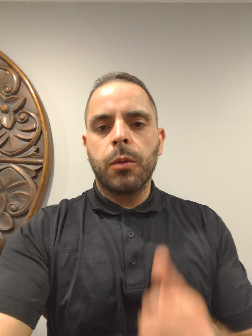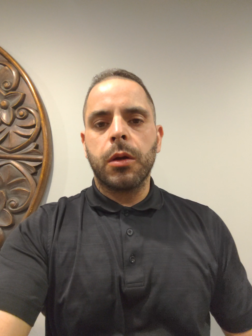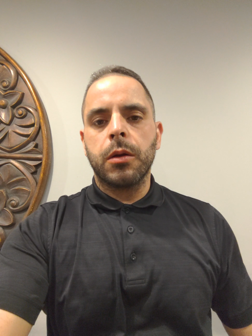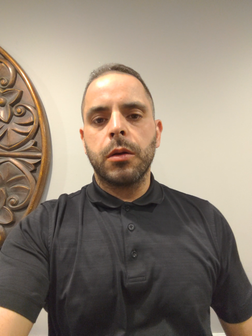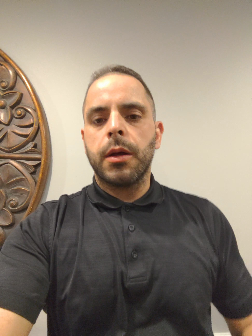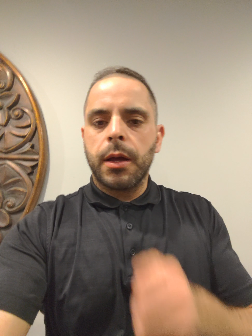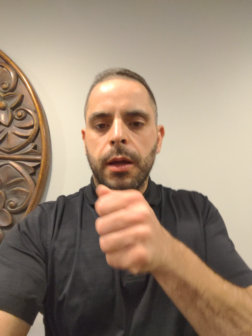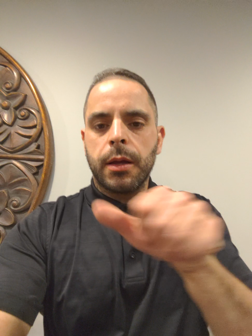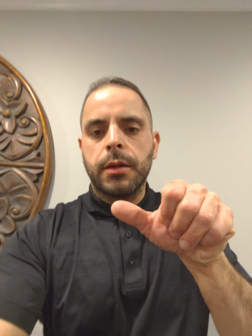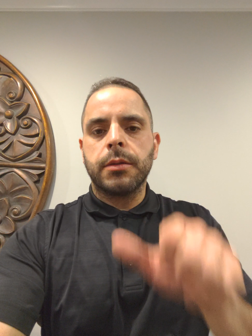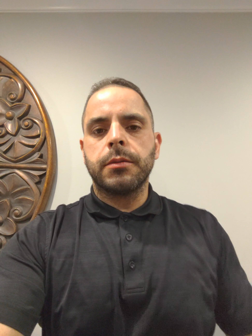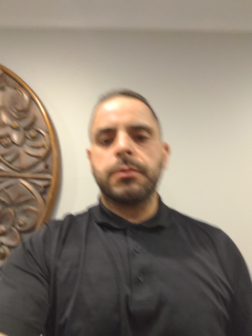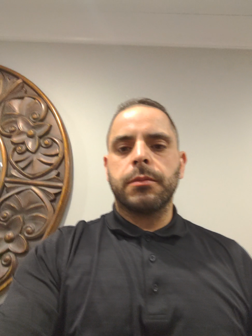any